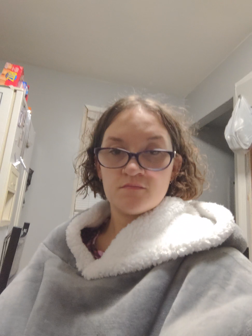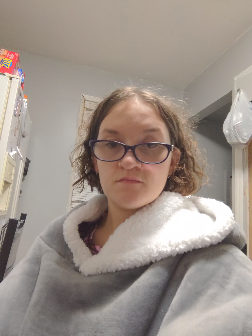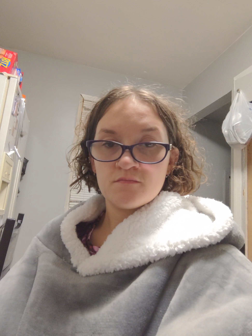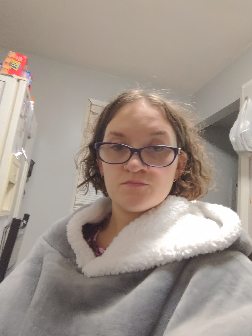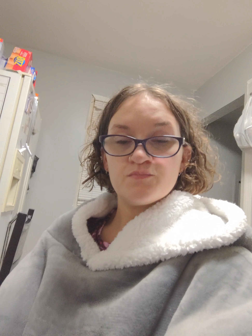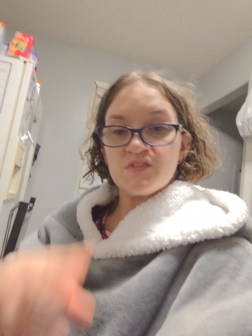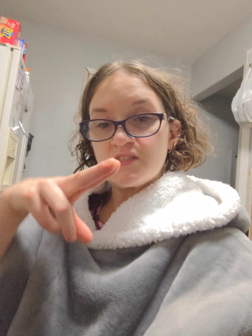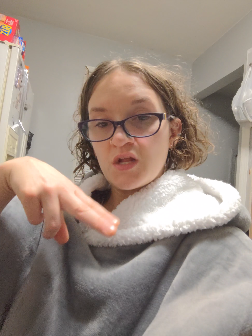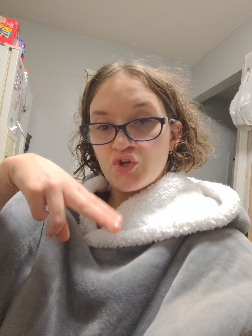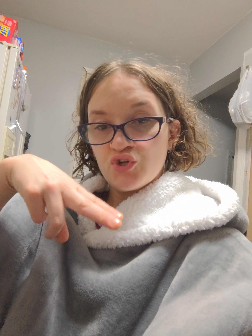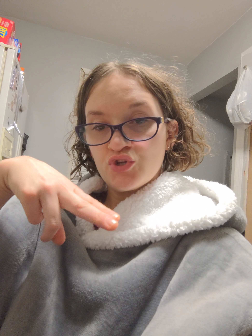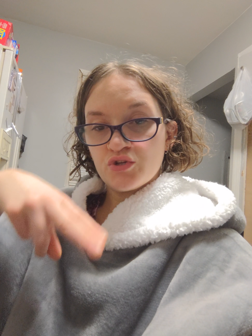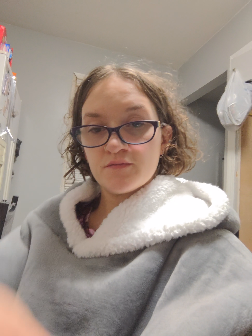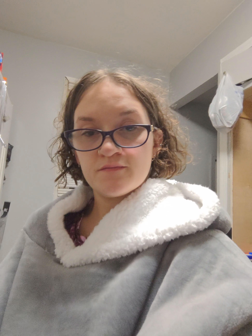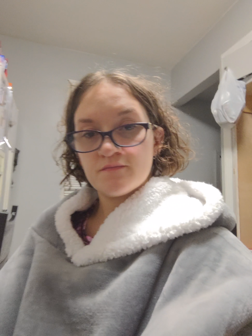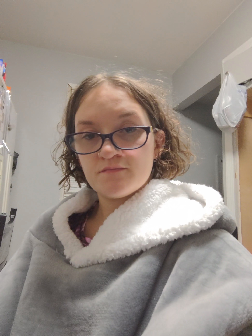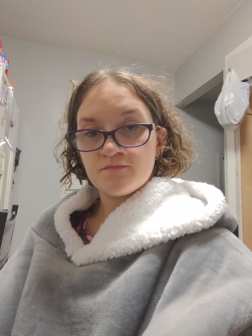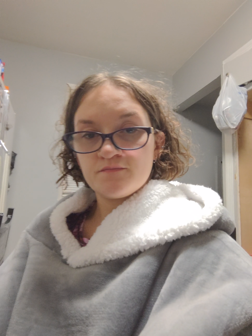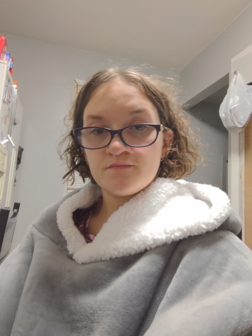chair